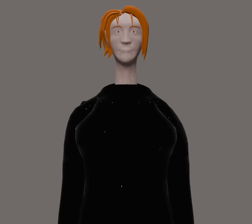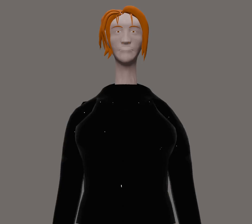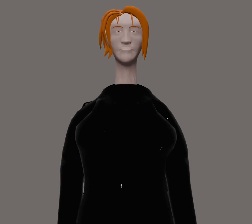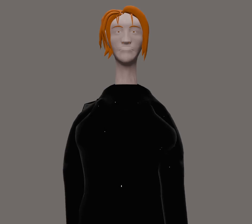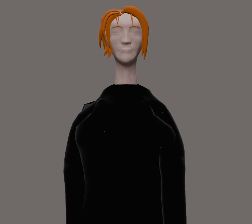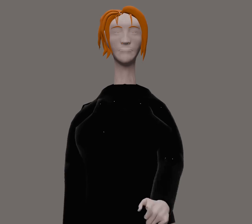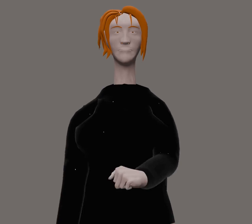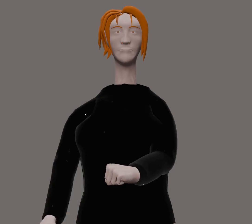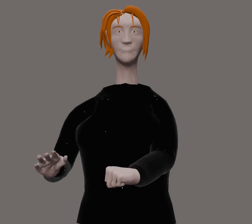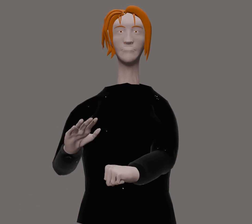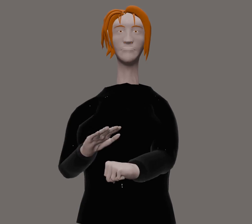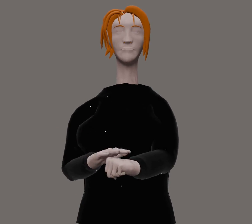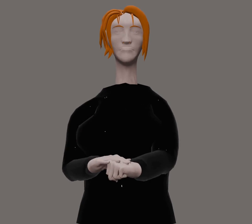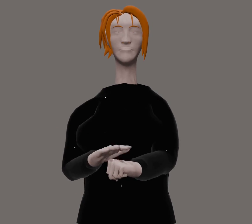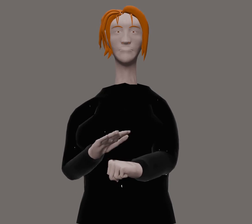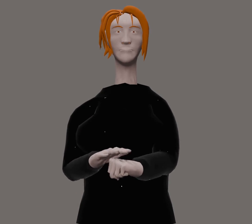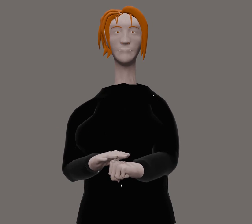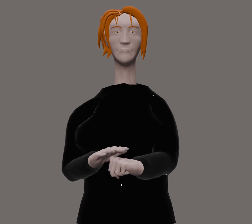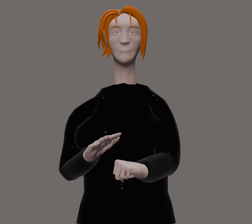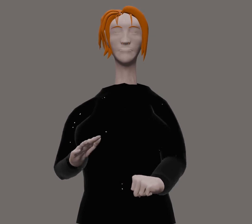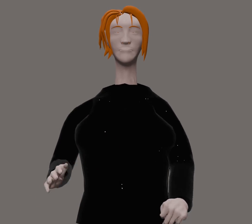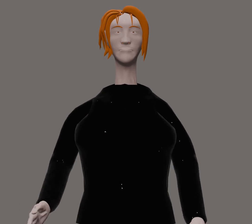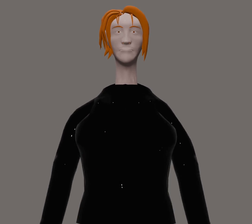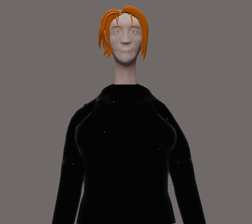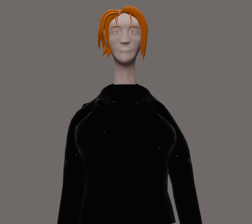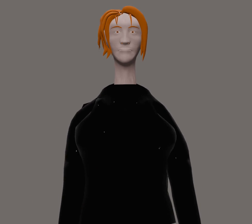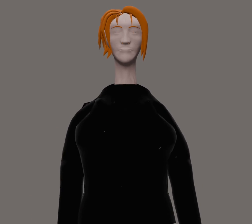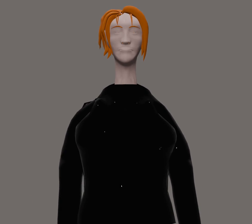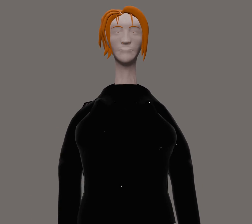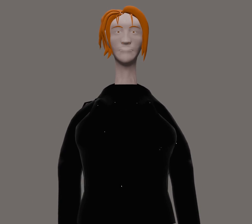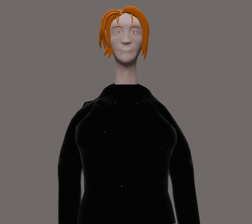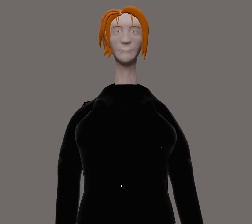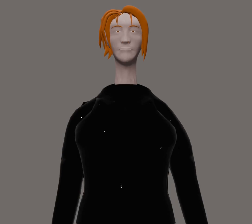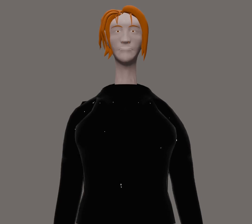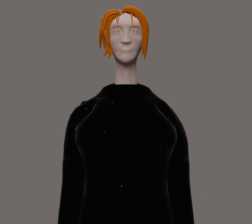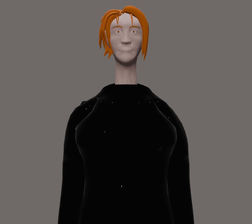Beware